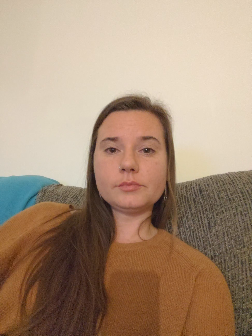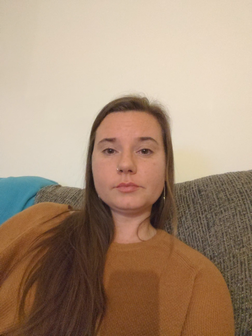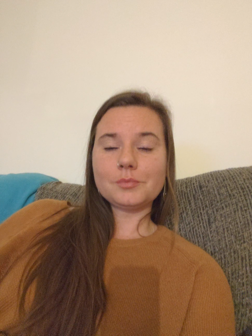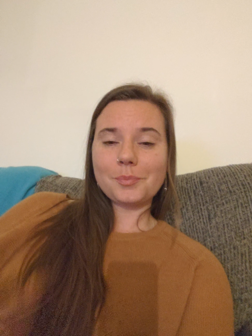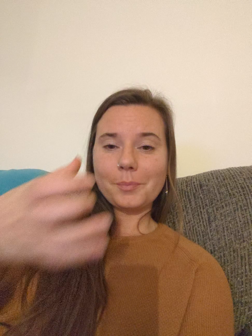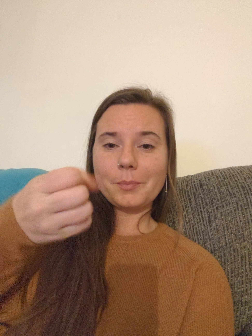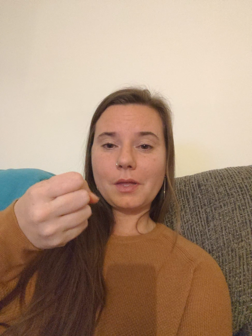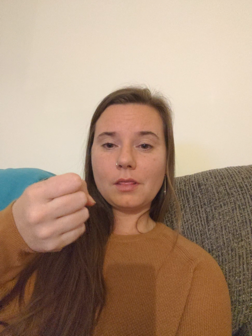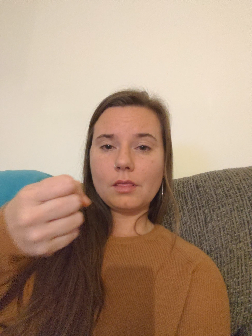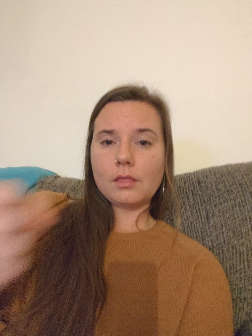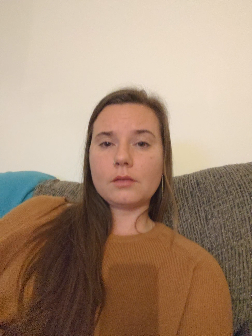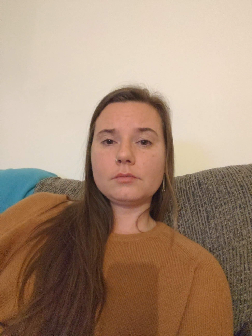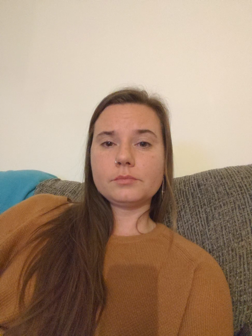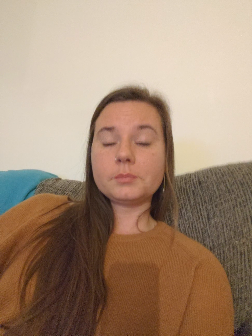milk